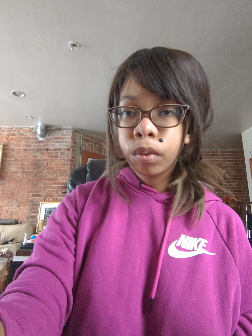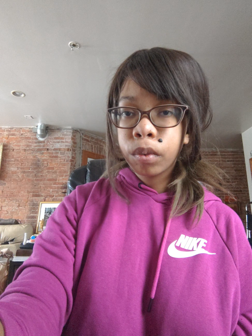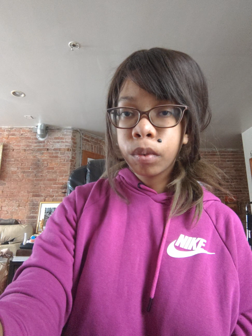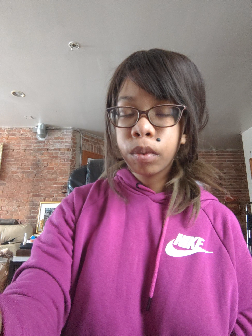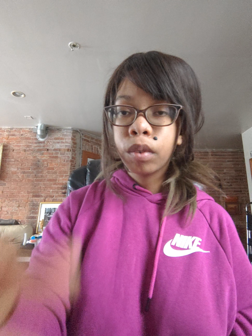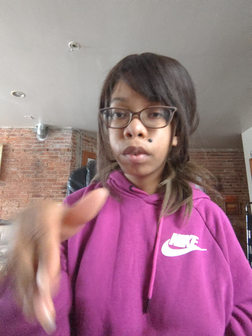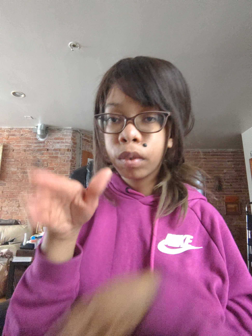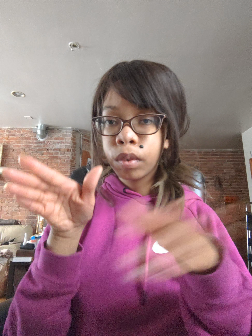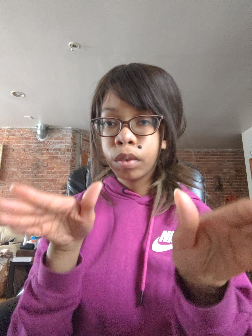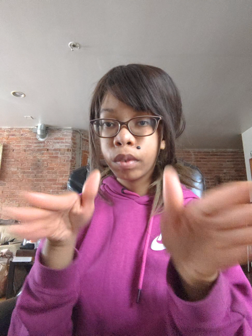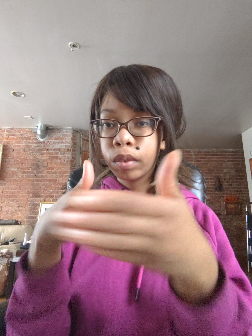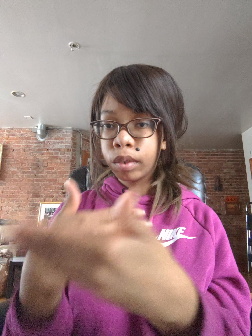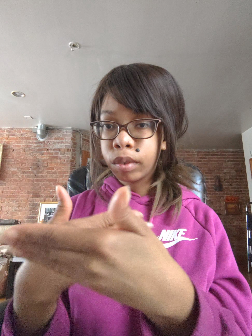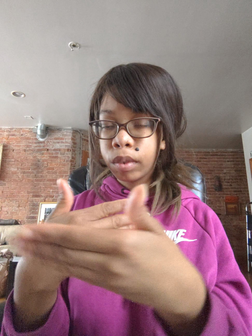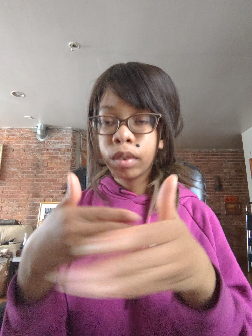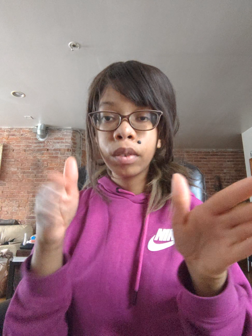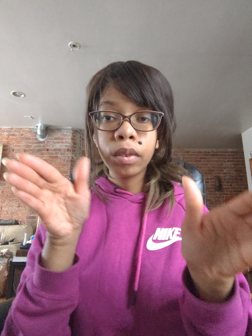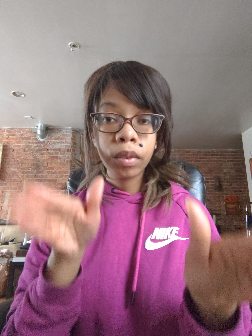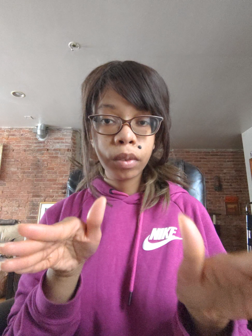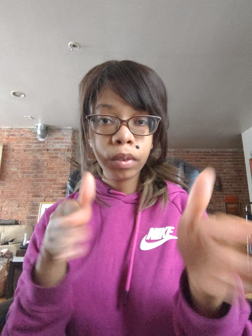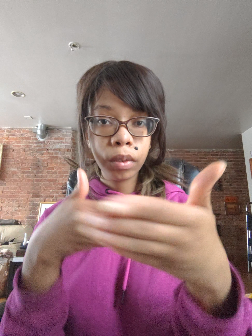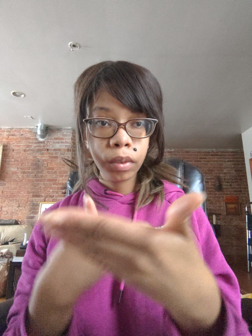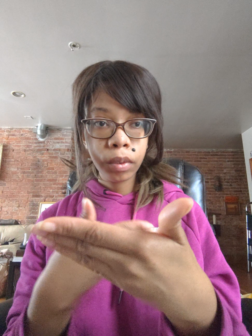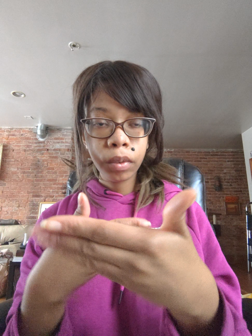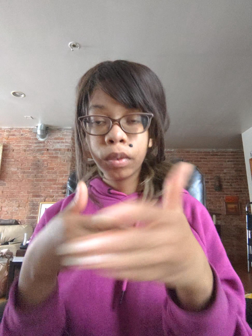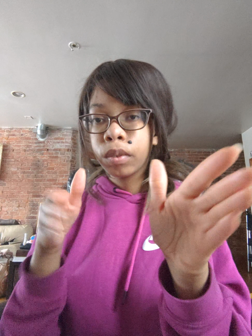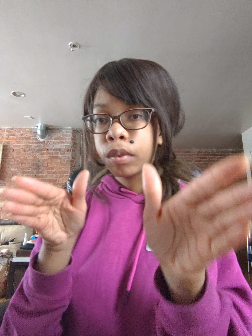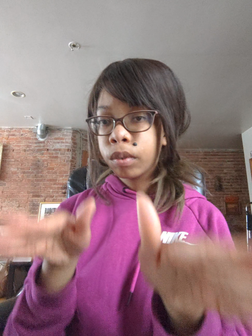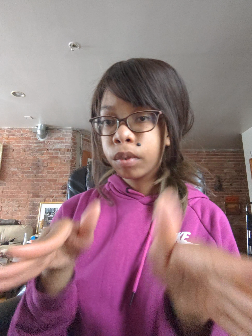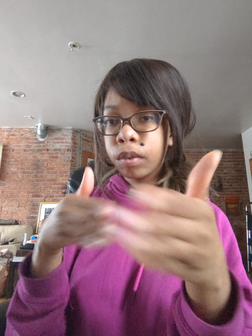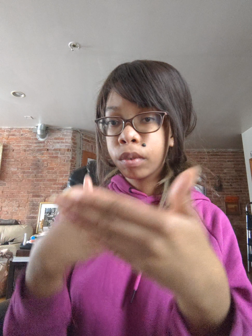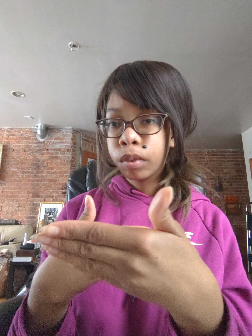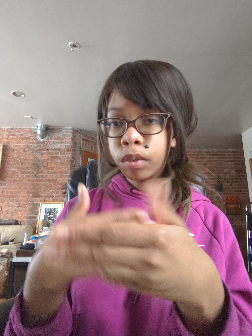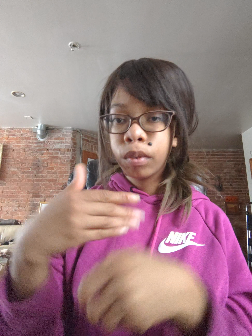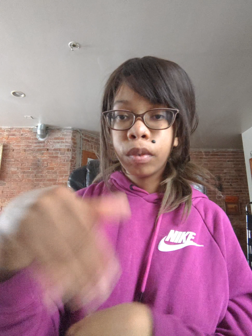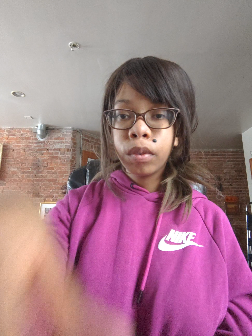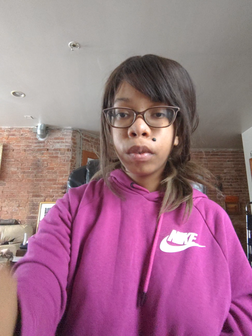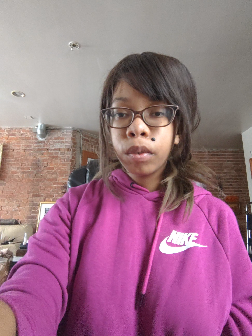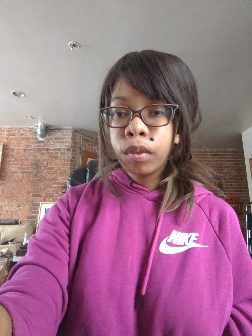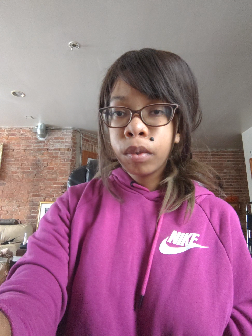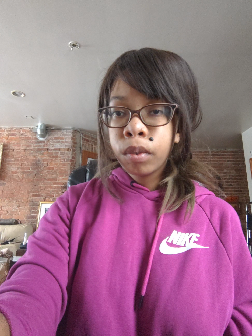room